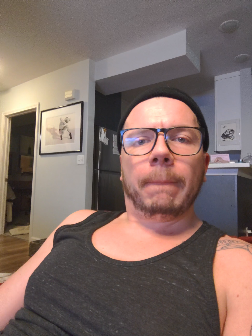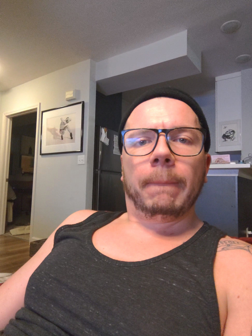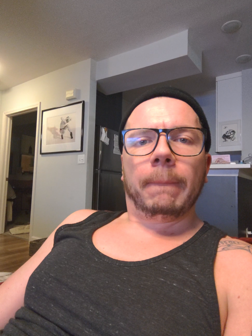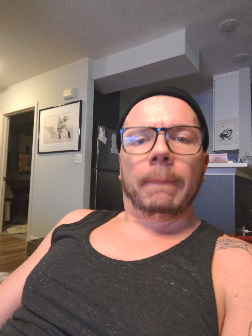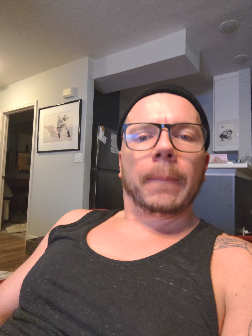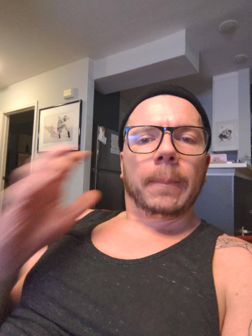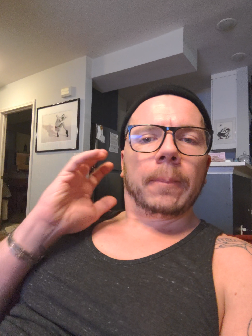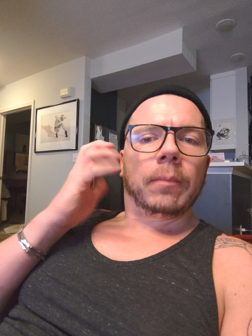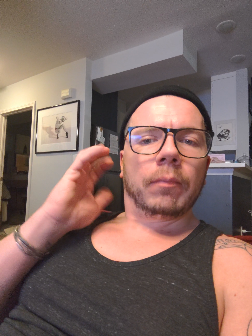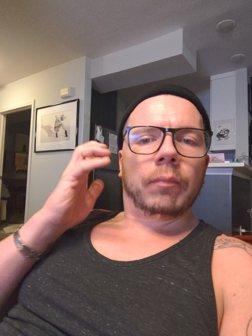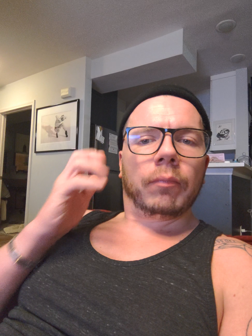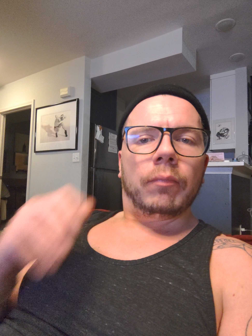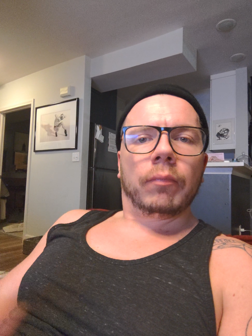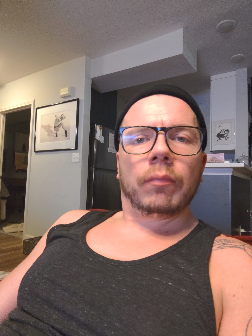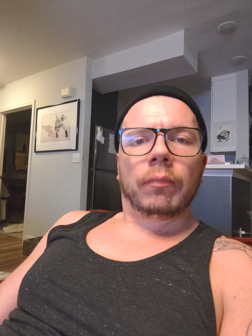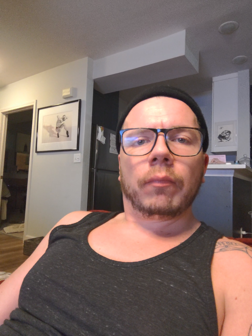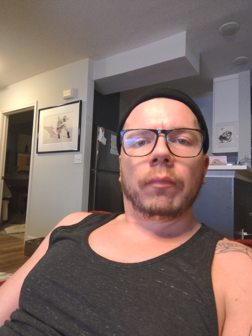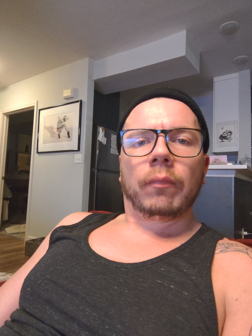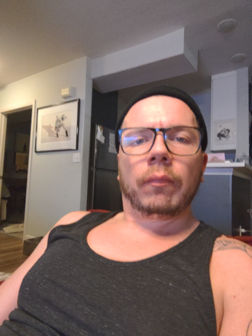radio